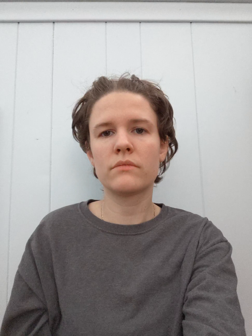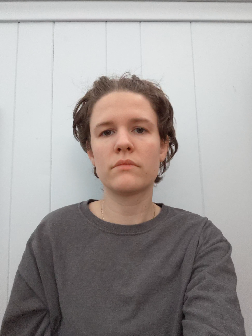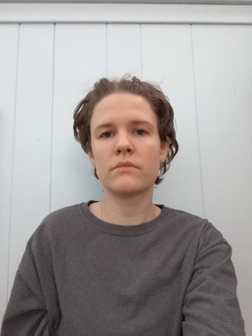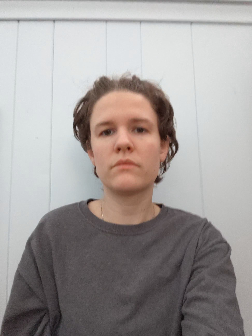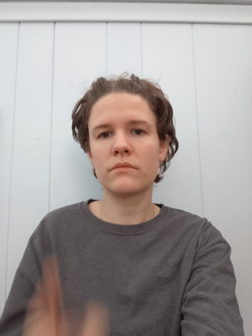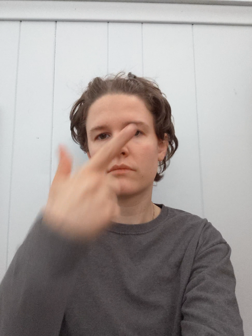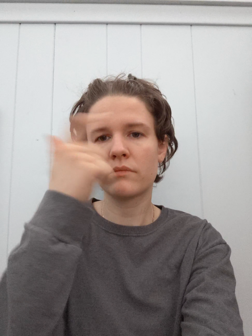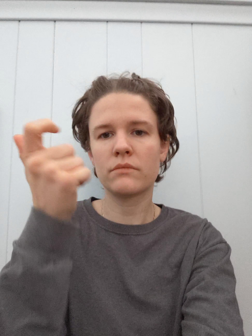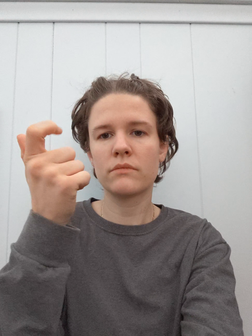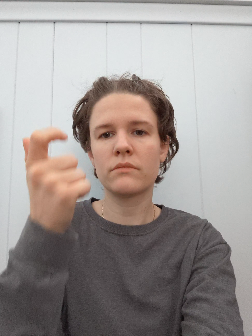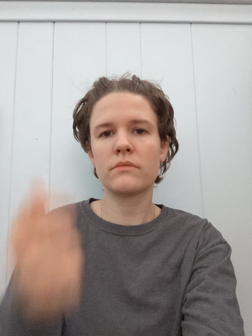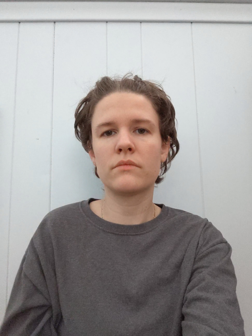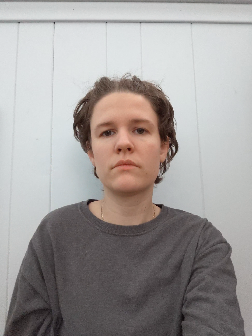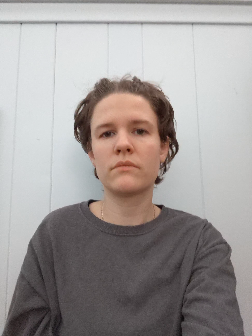because